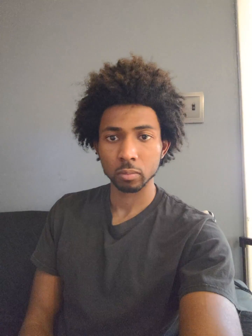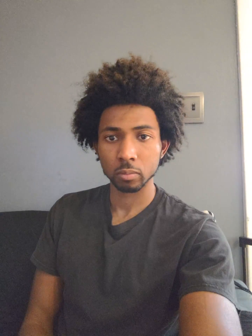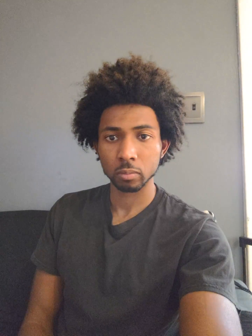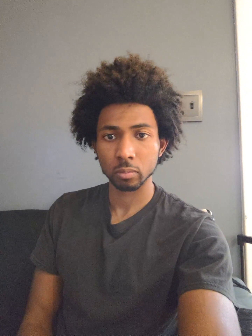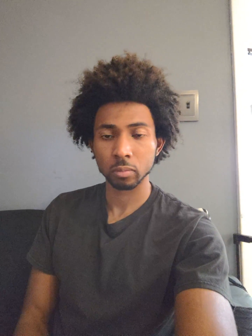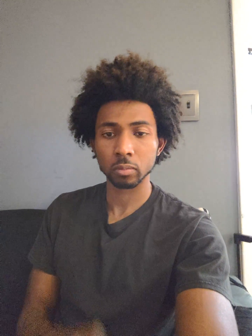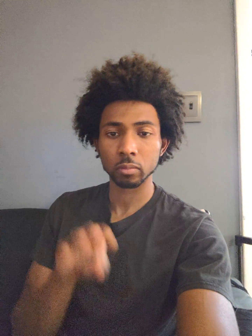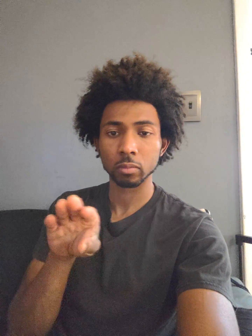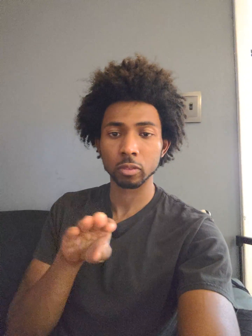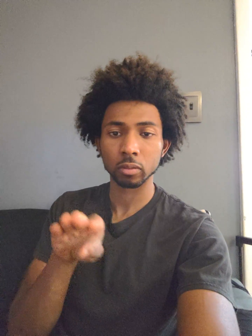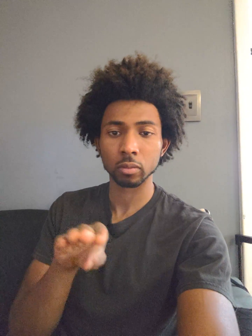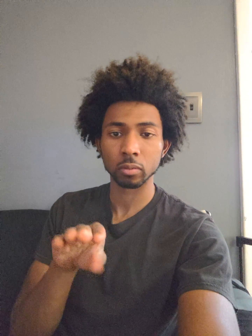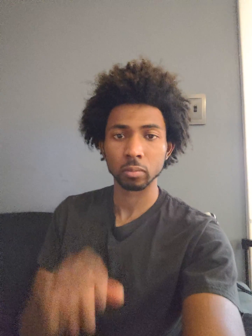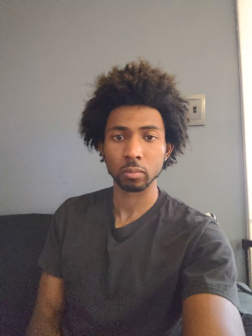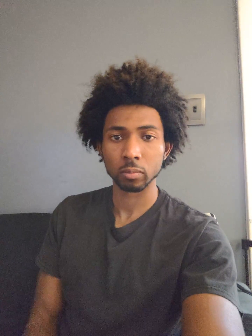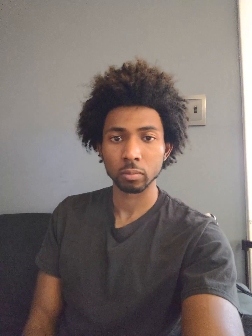boots